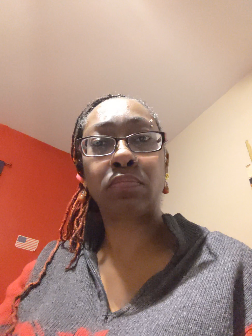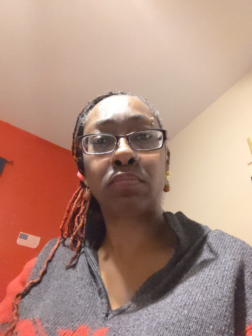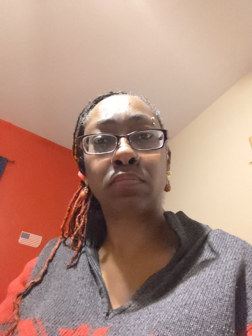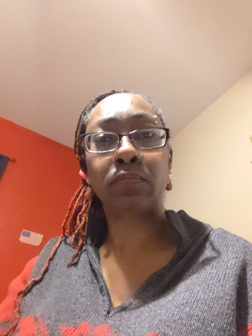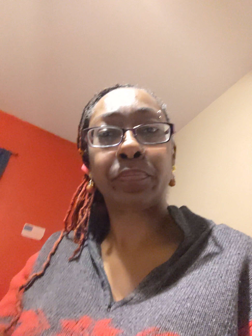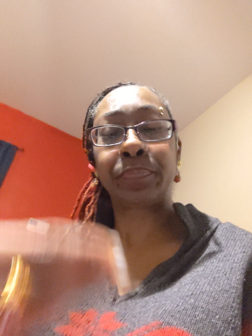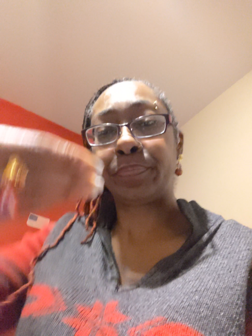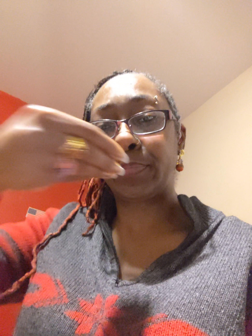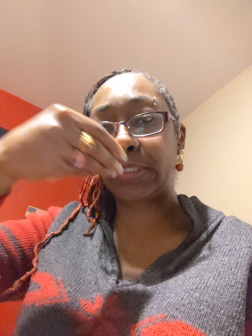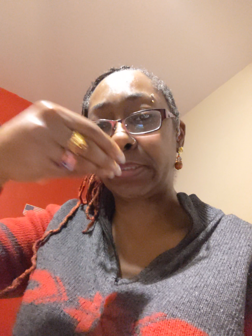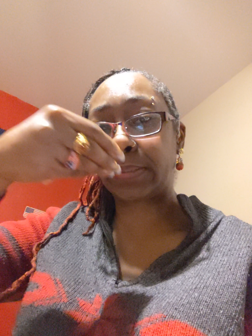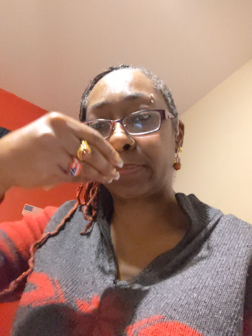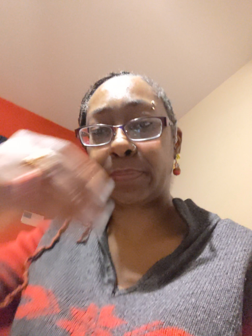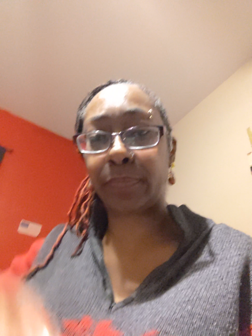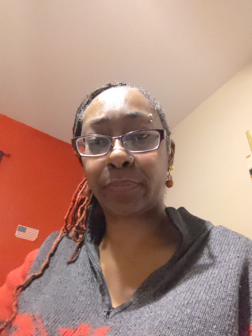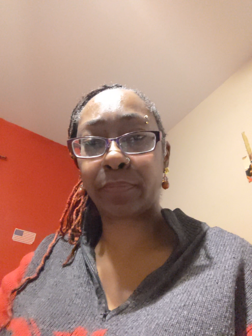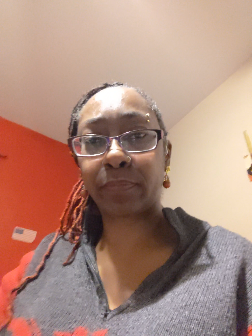pizza